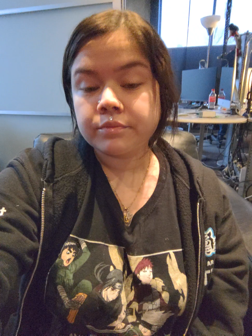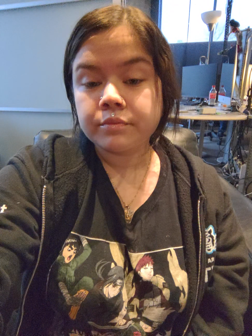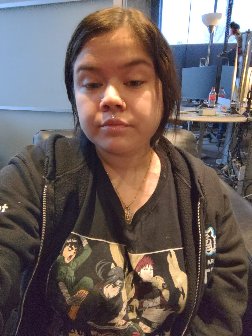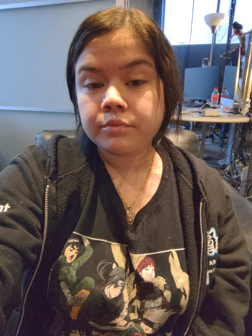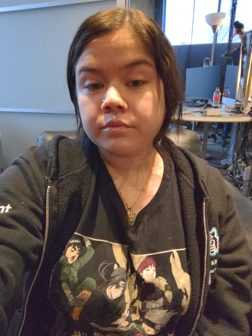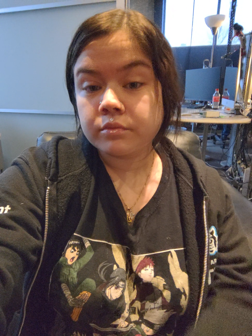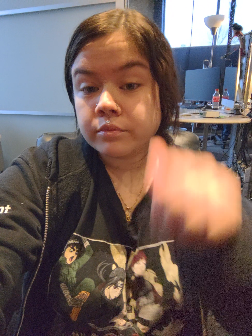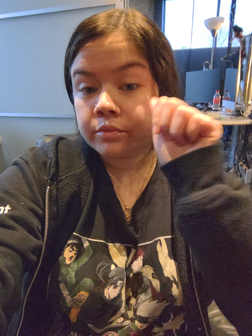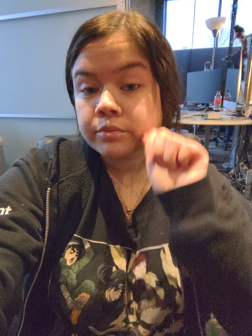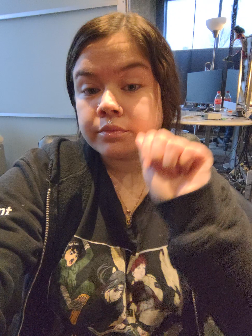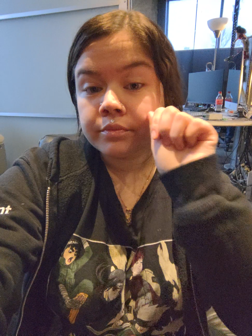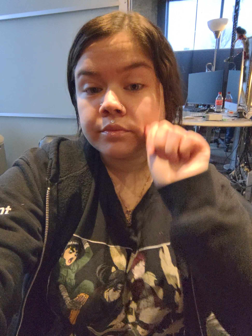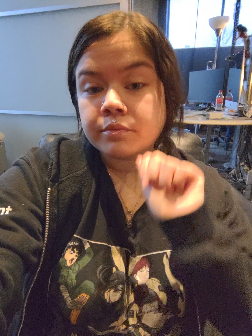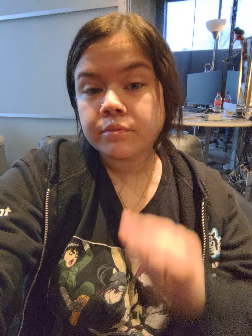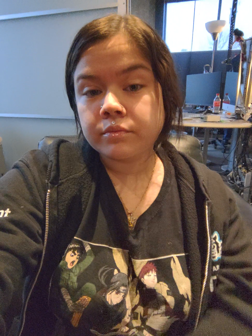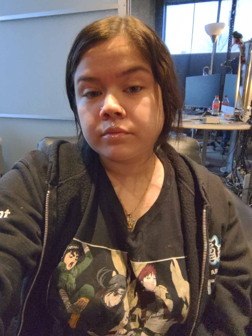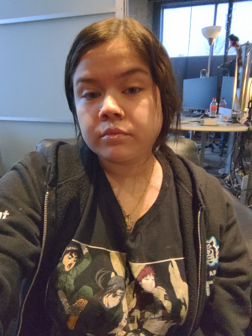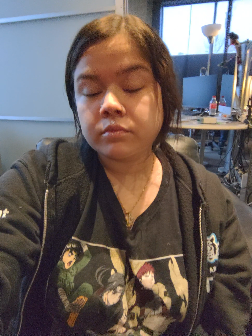aunt